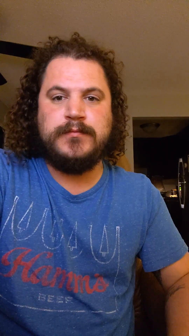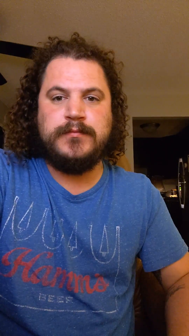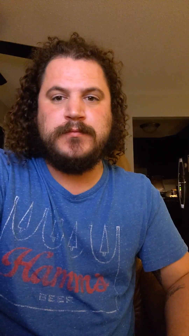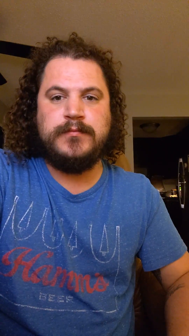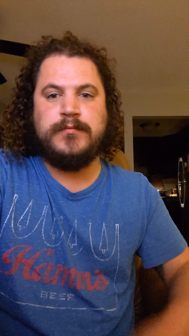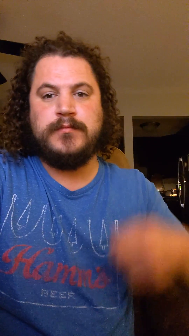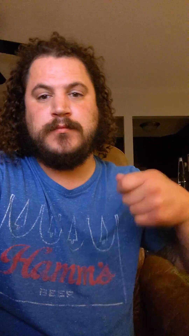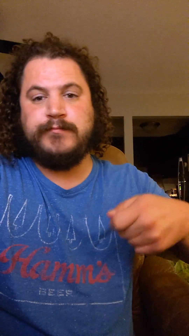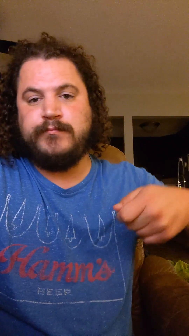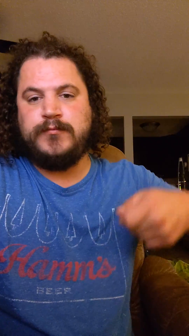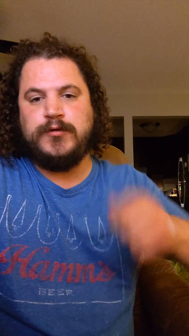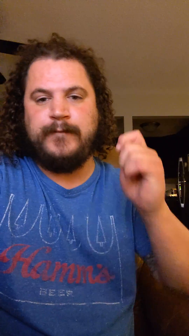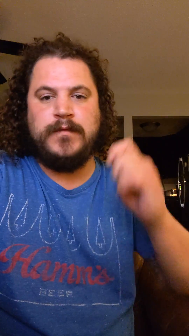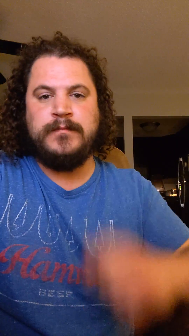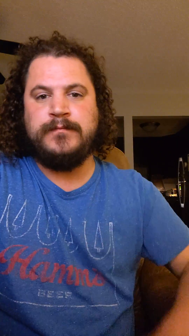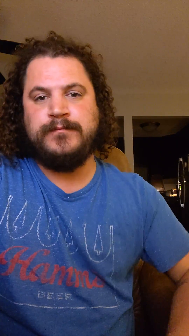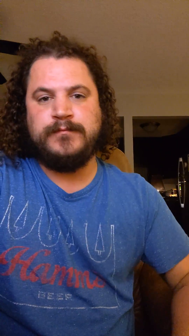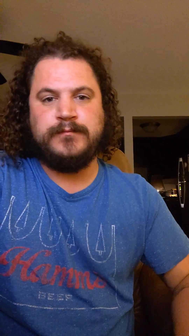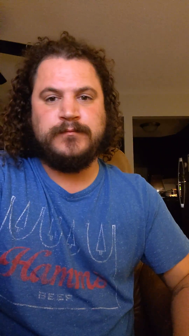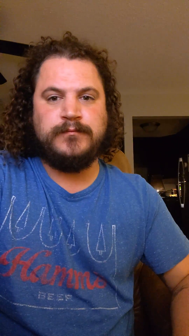shovel